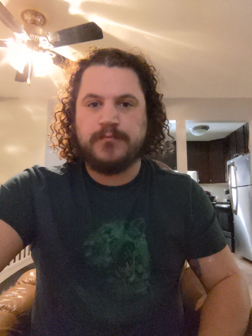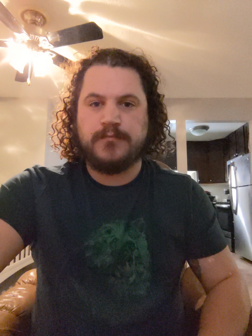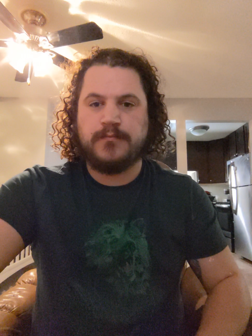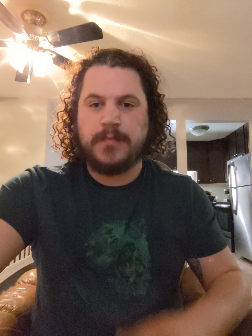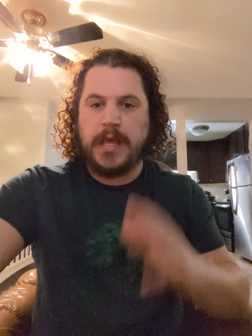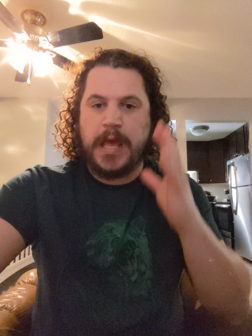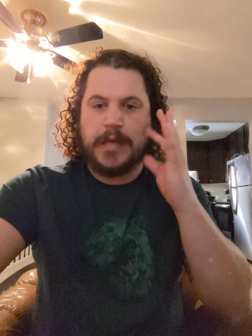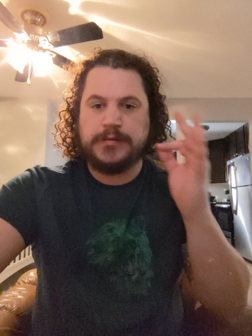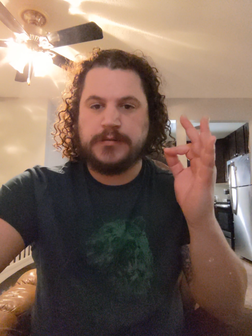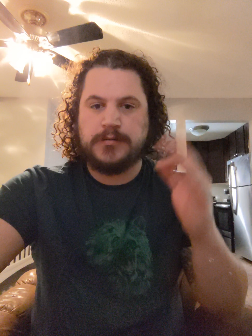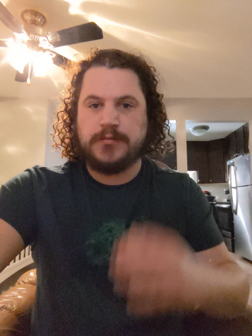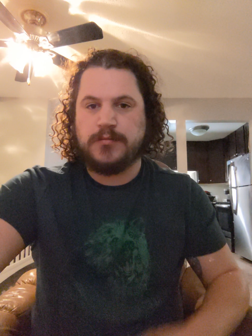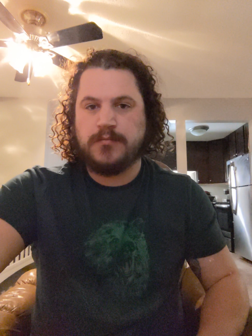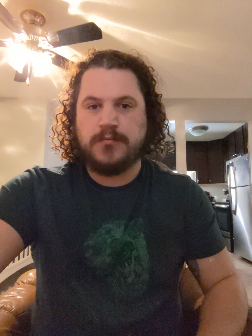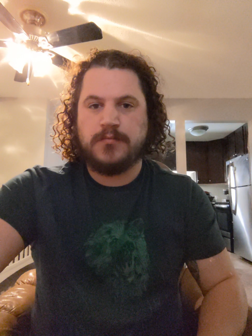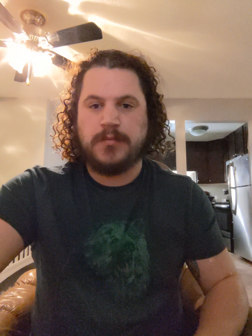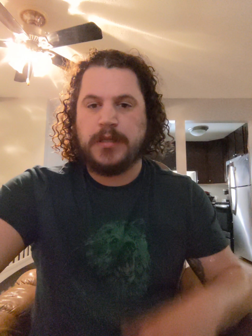cat